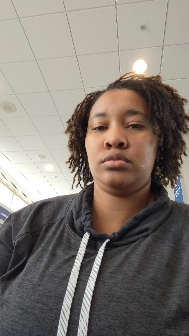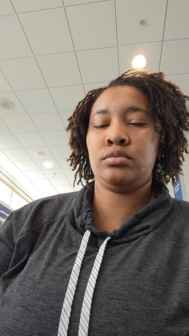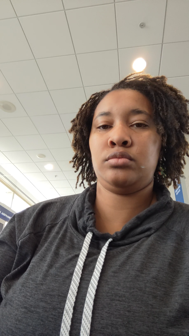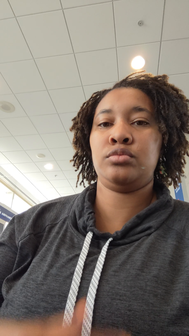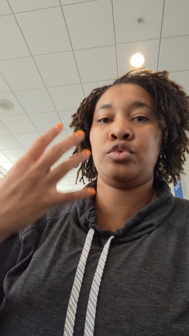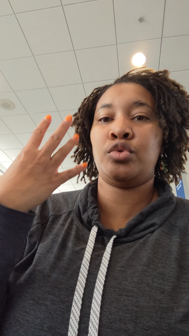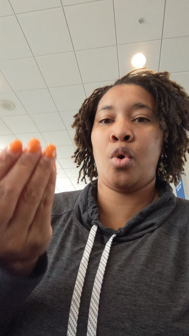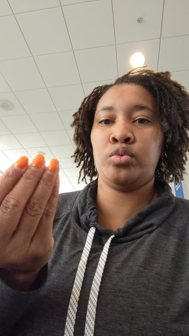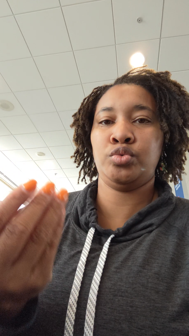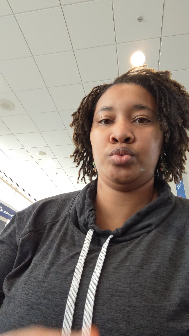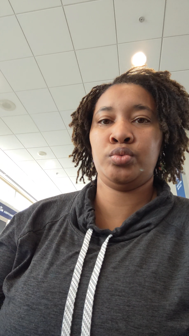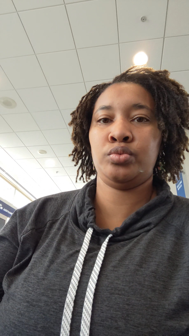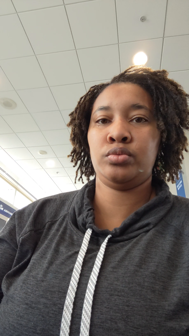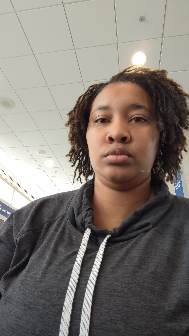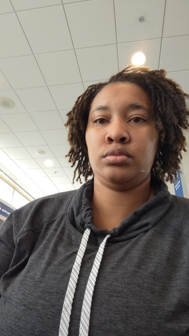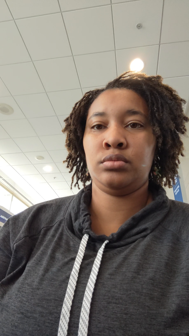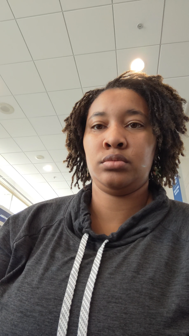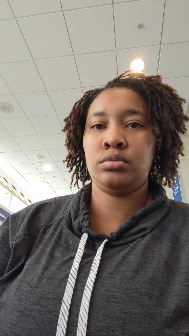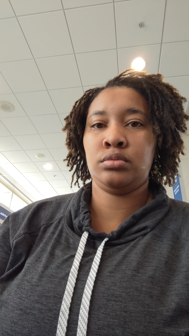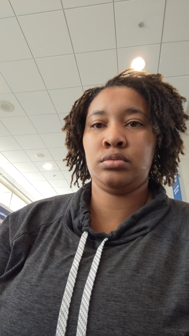got to